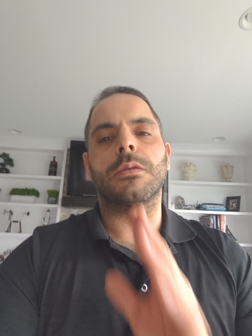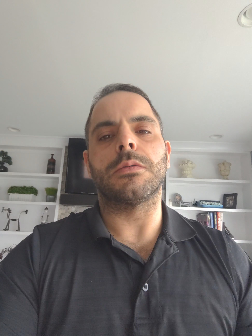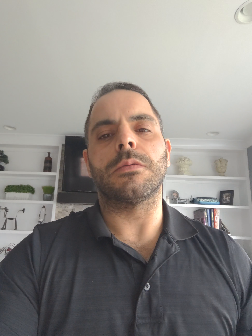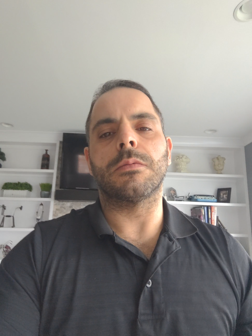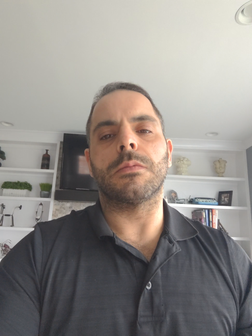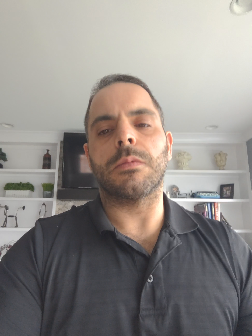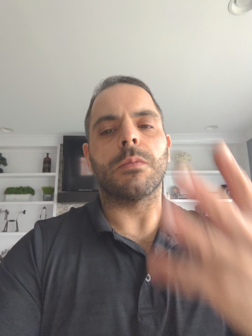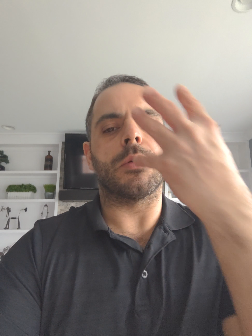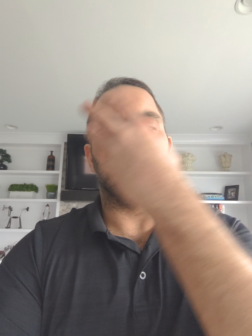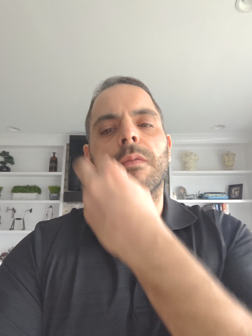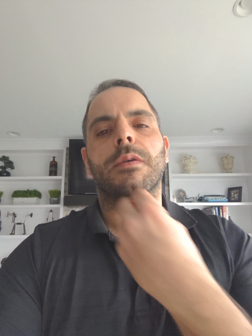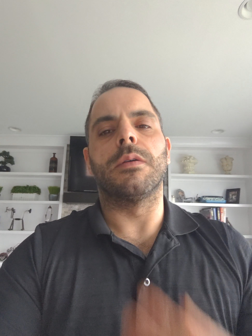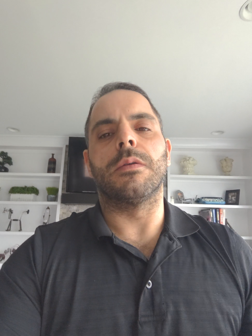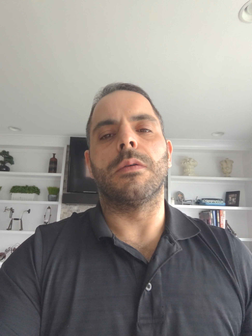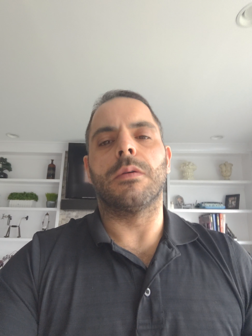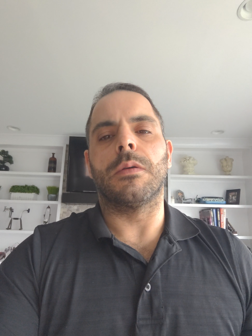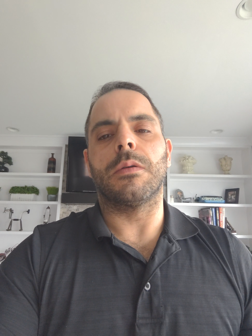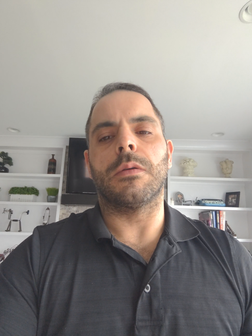pretty